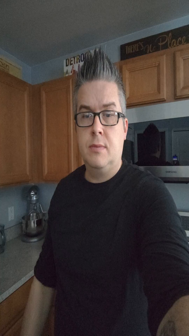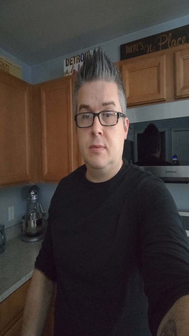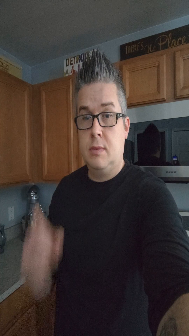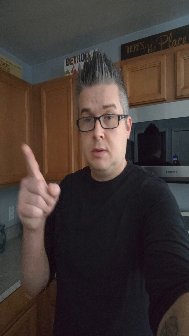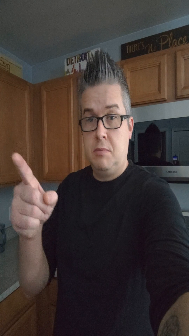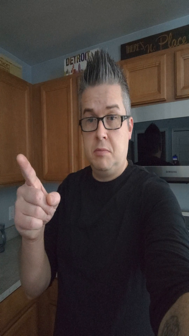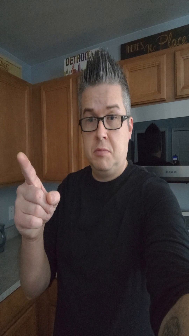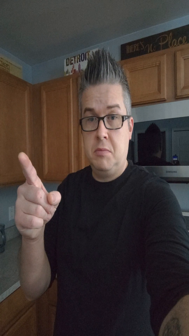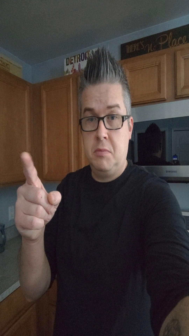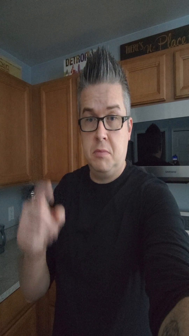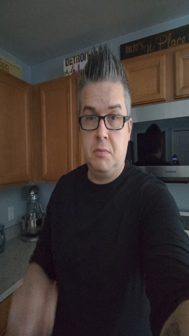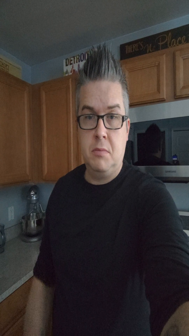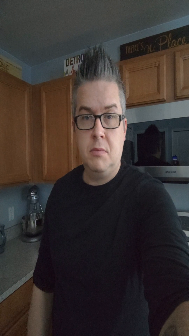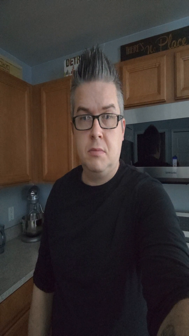he/she/it